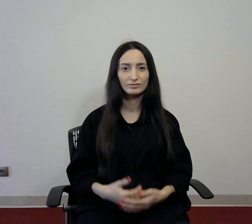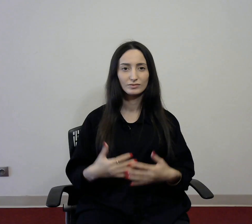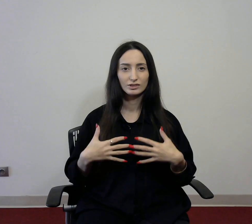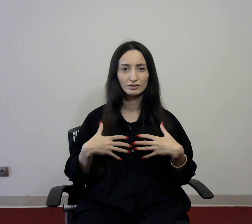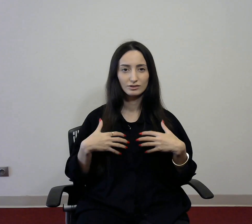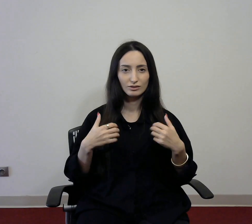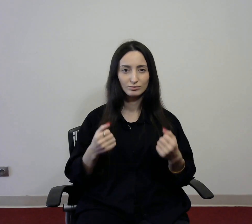sağlam